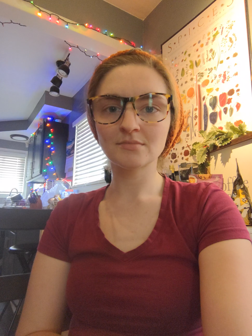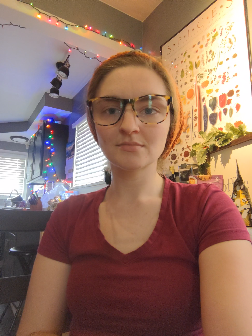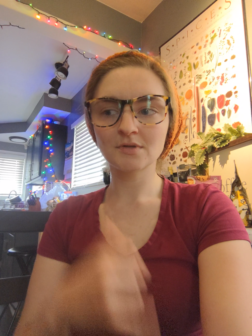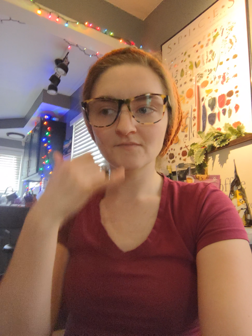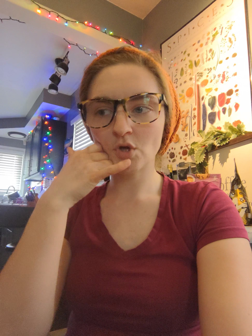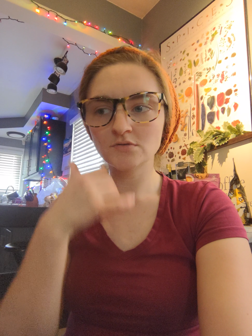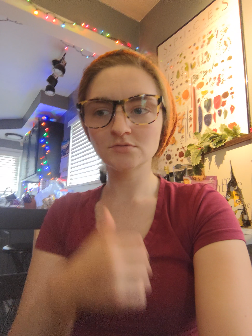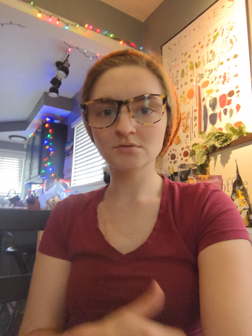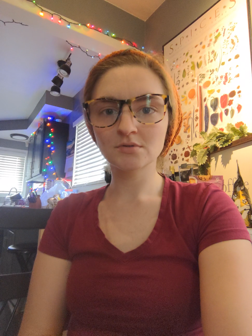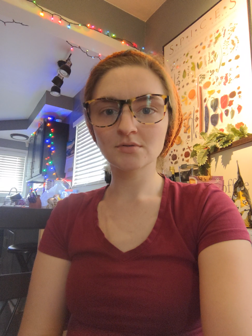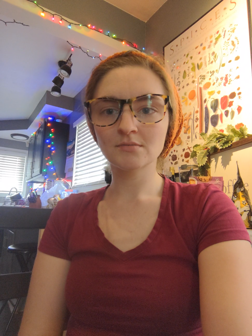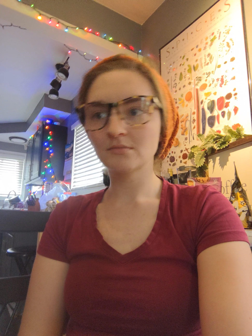call on the phone